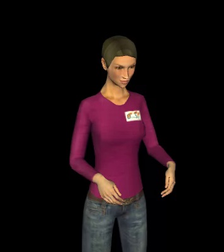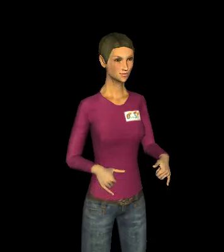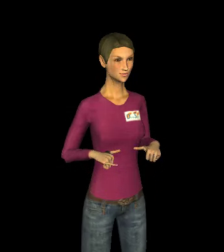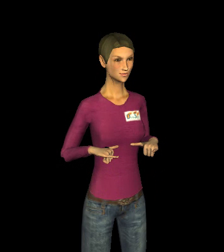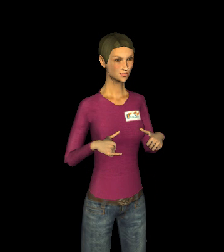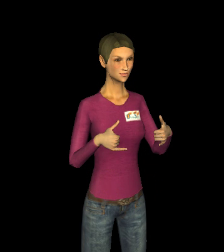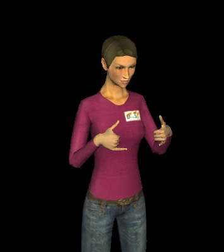شاب